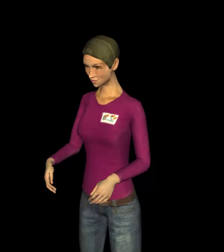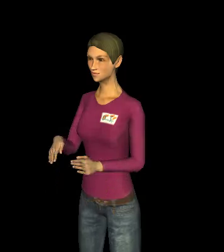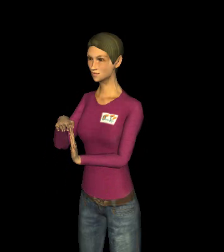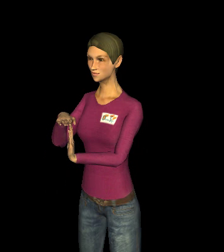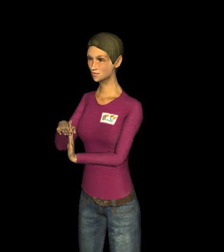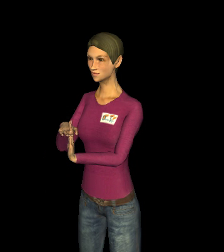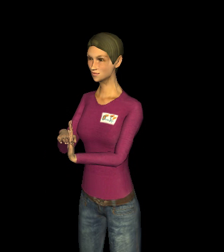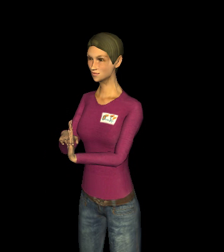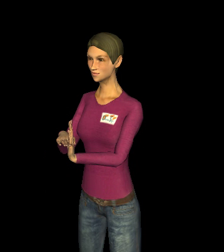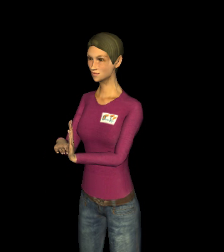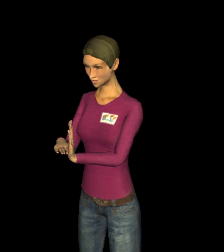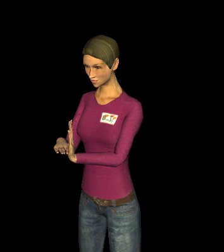قائمة